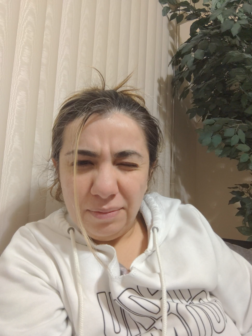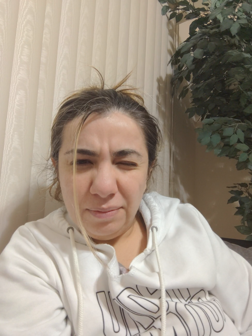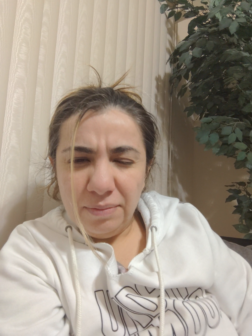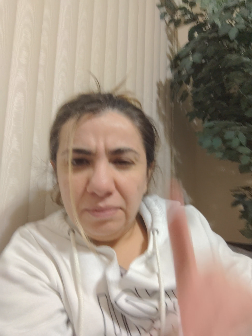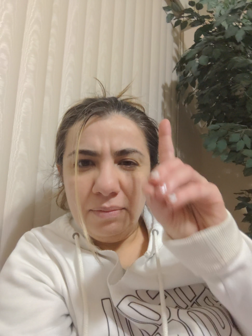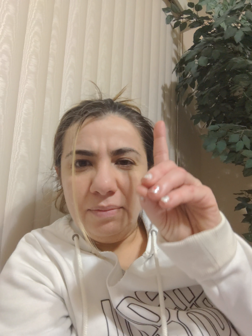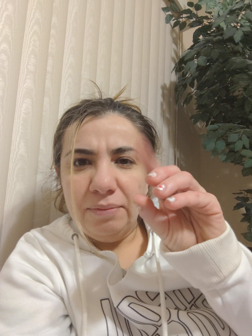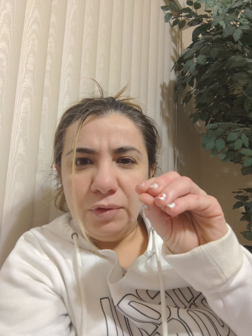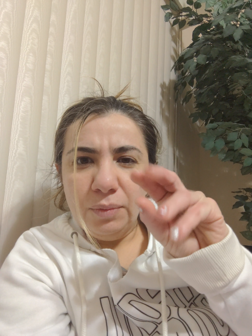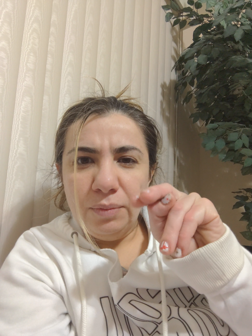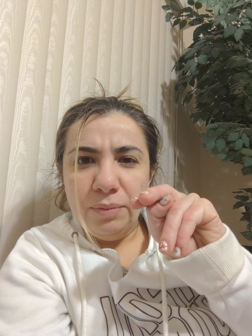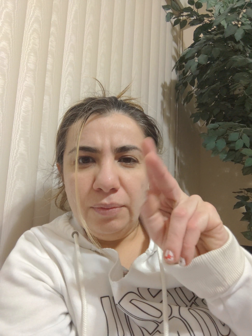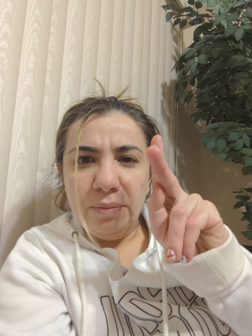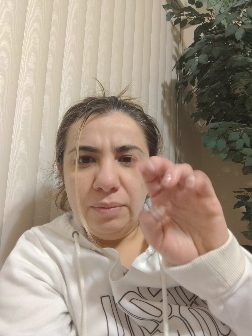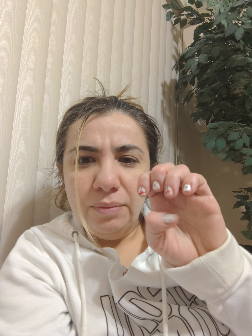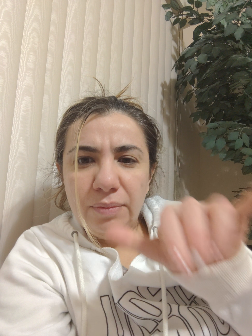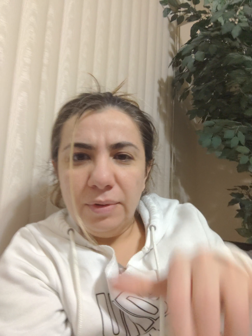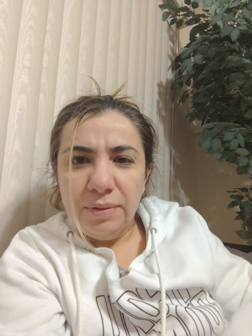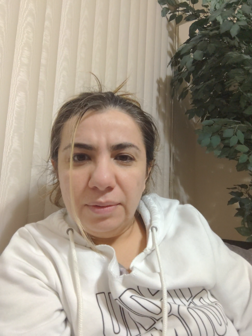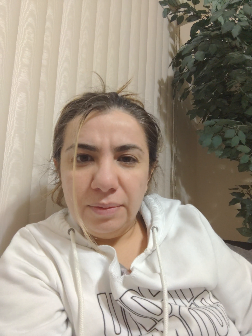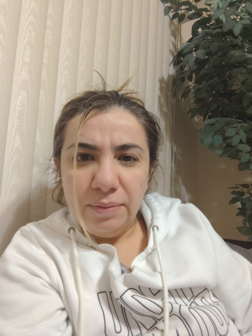donkey